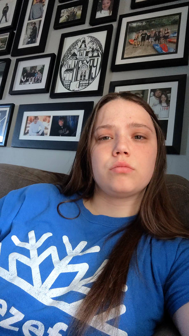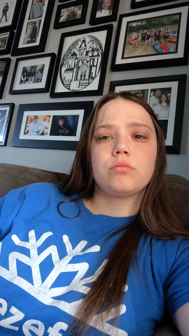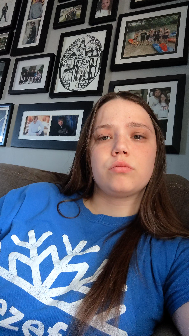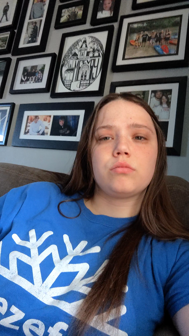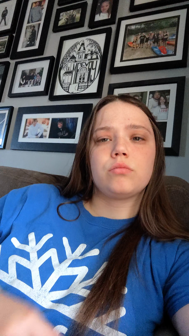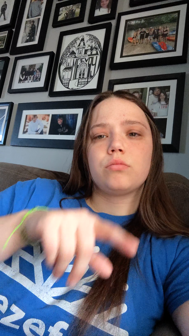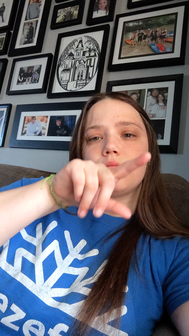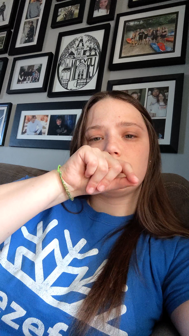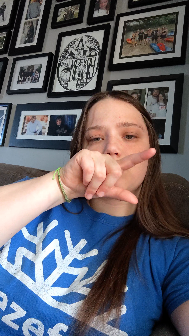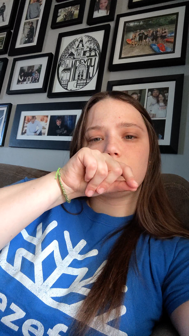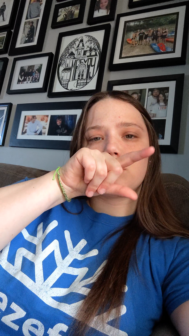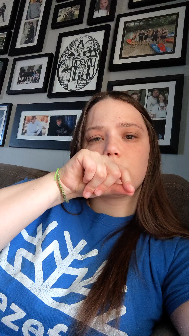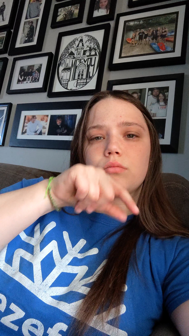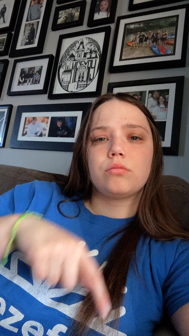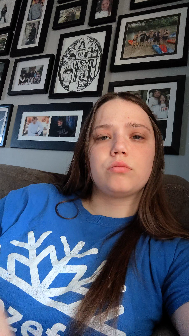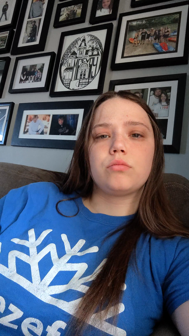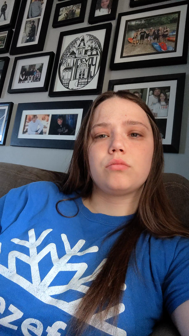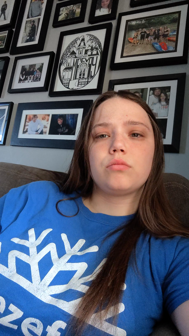chicken